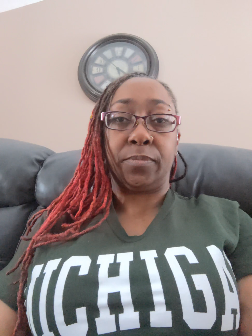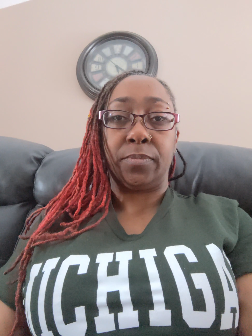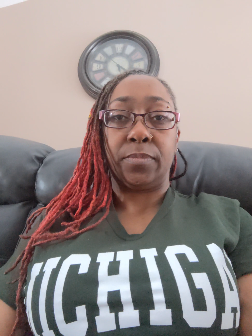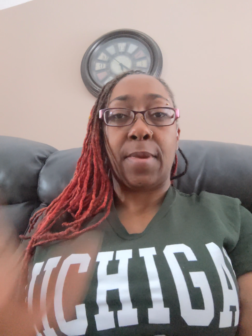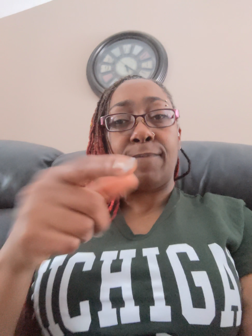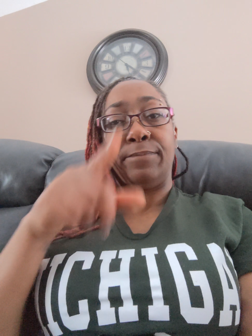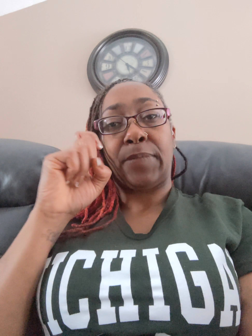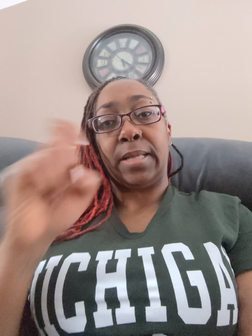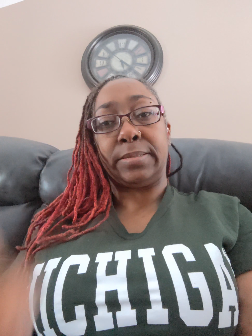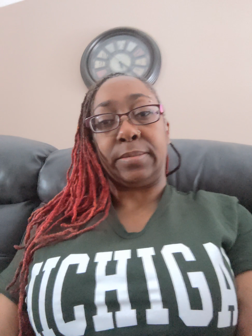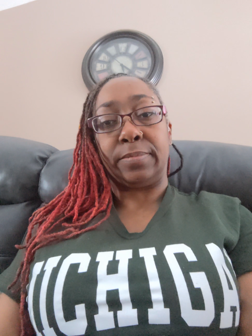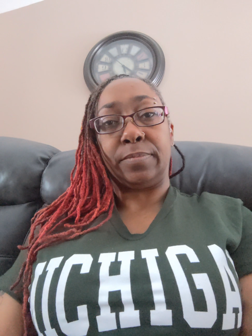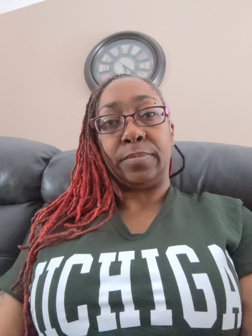fast